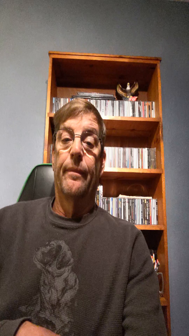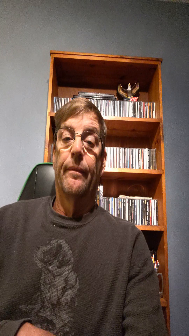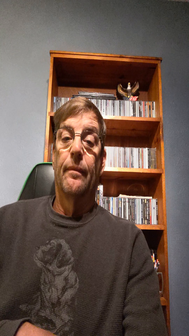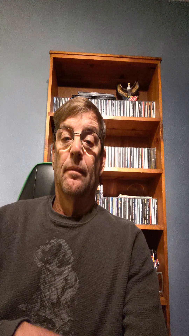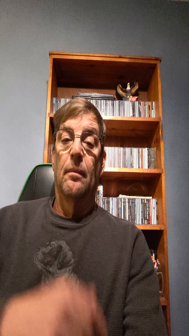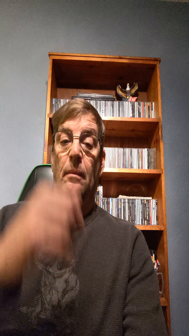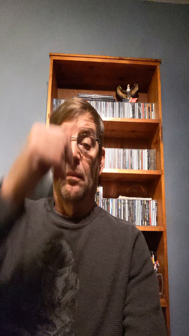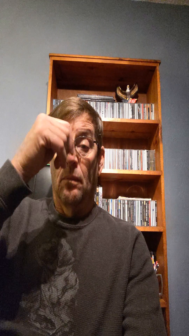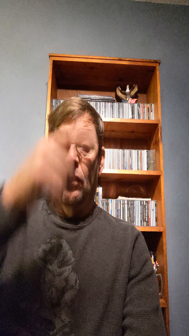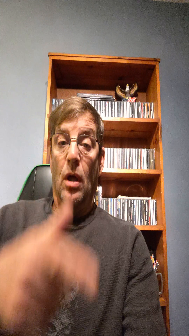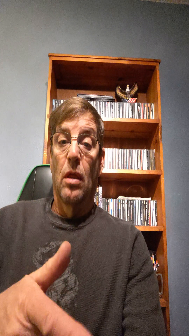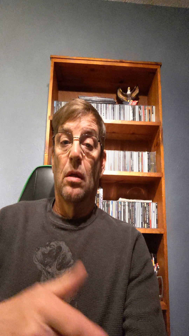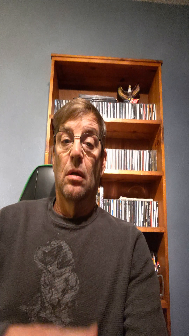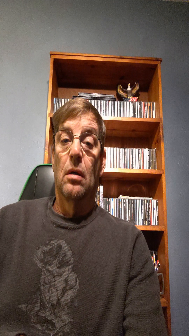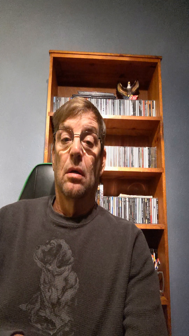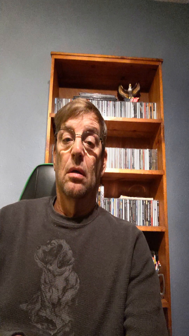brother